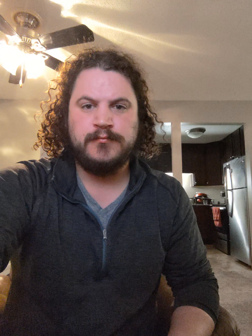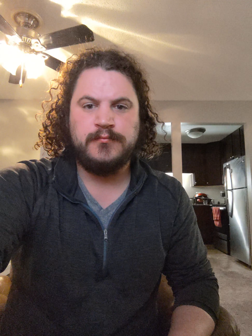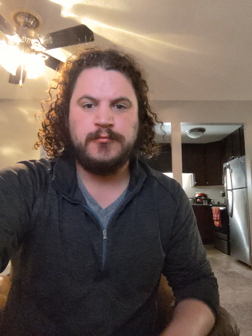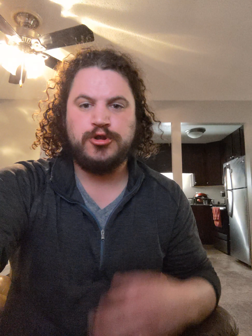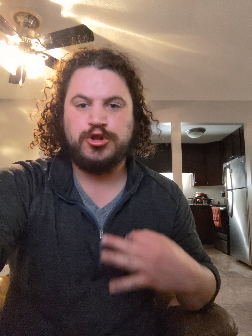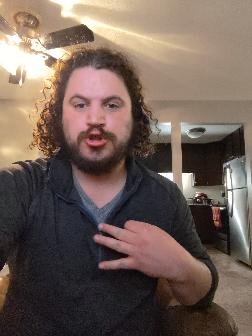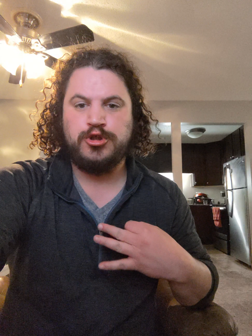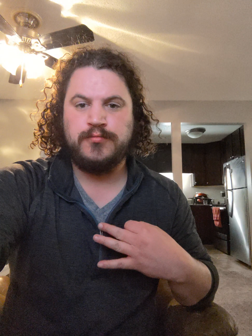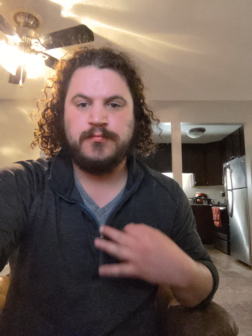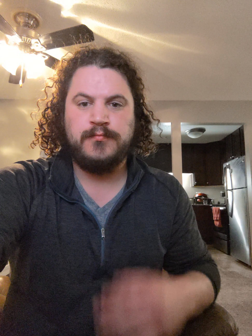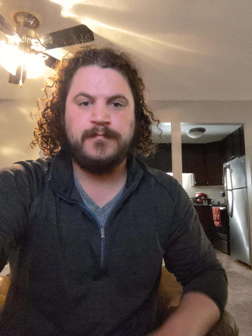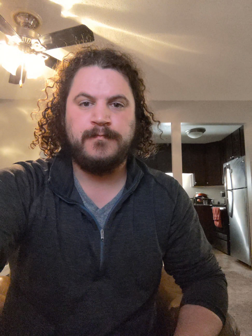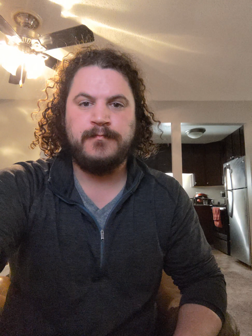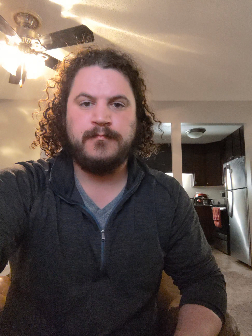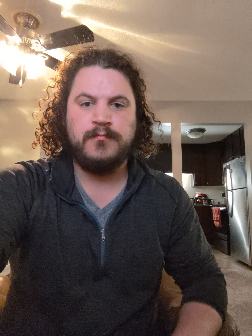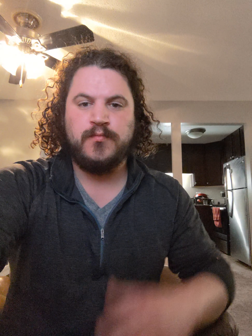shirt